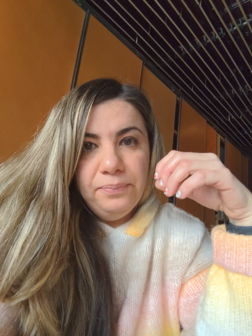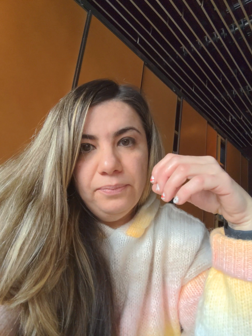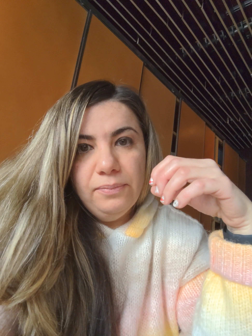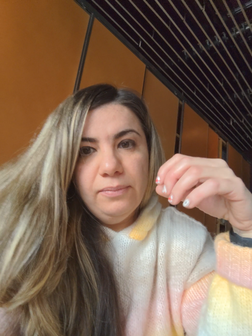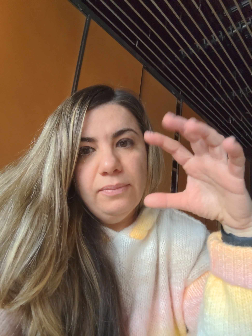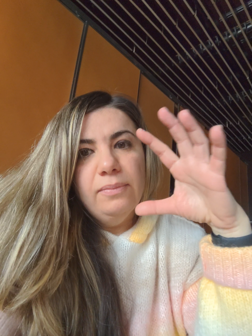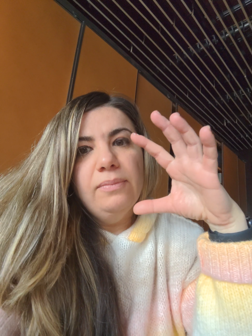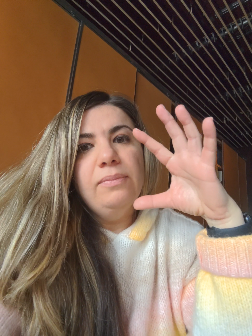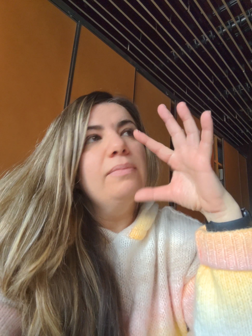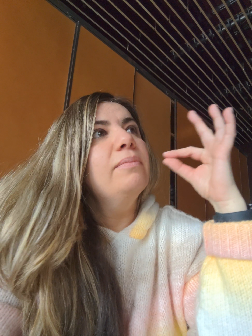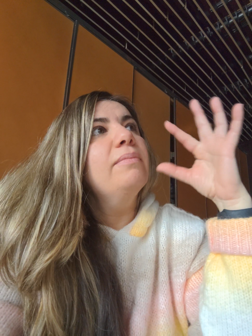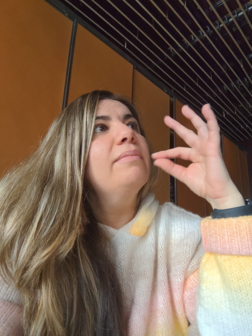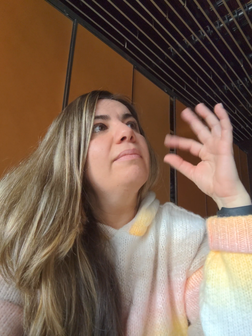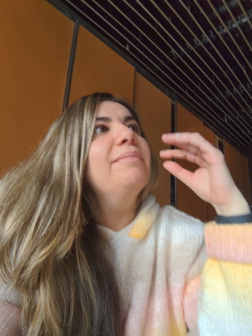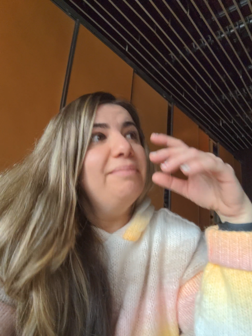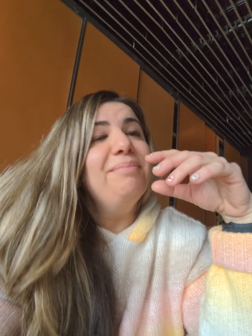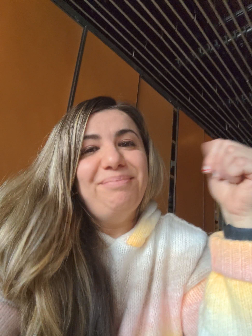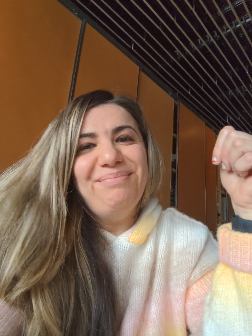tiger